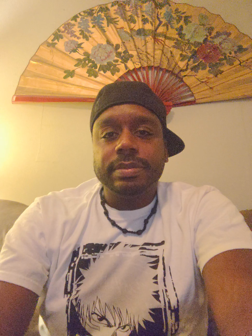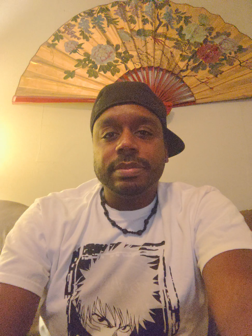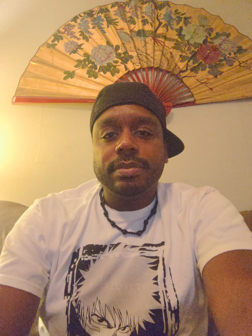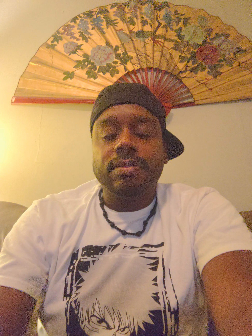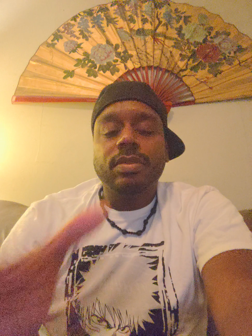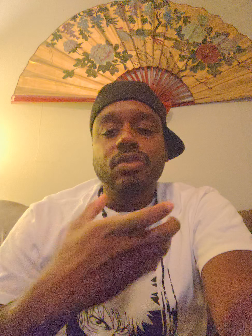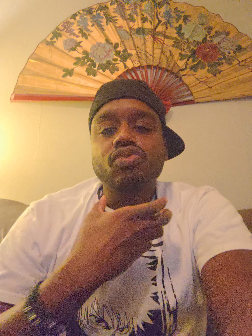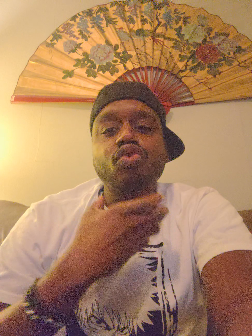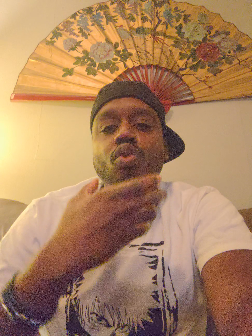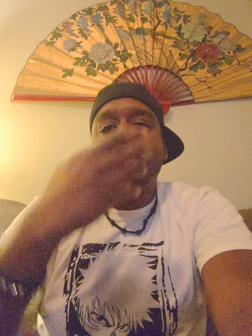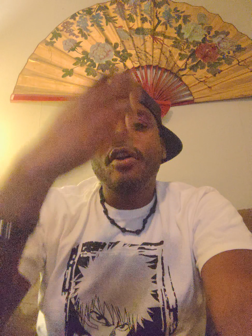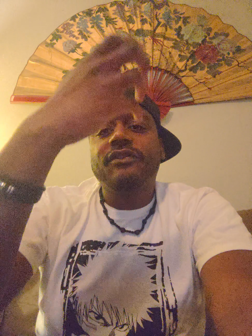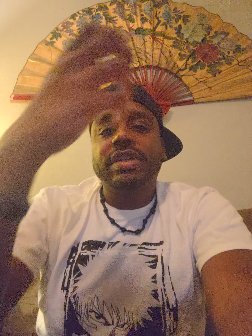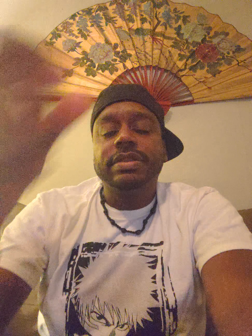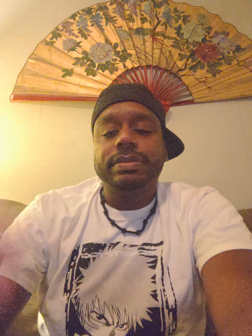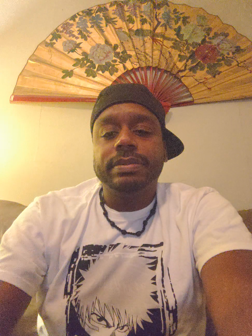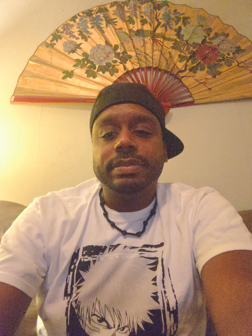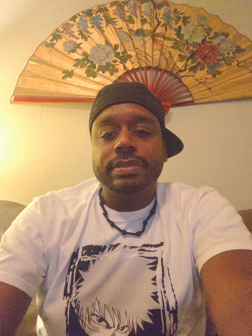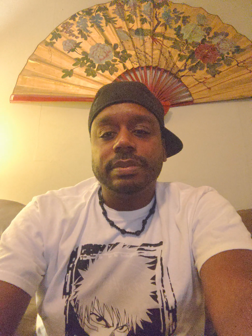giraffe